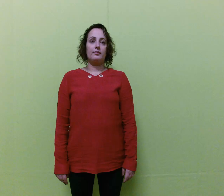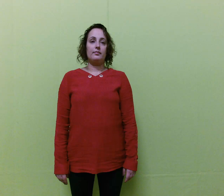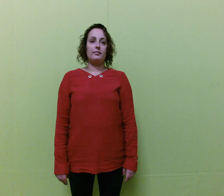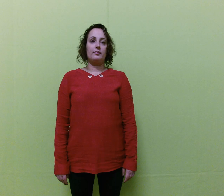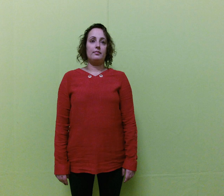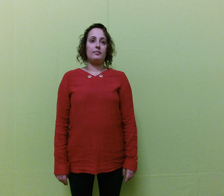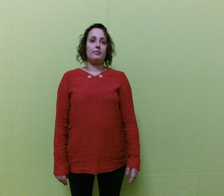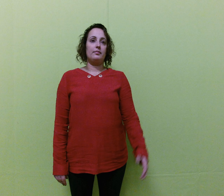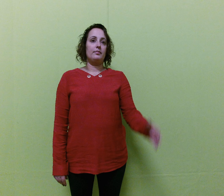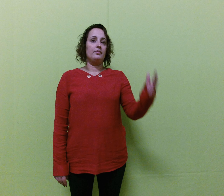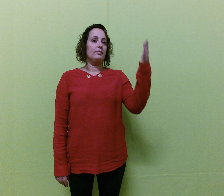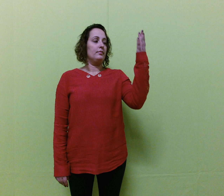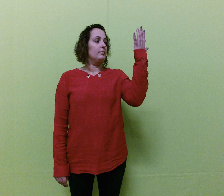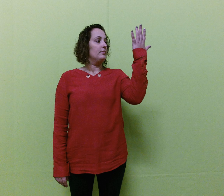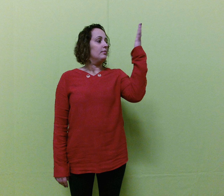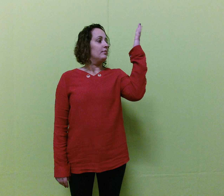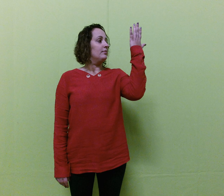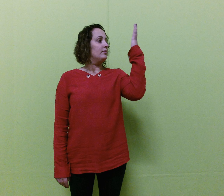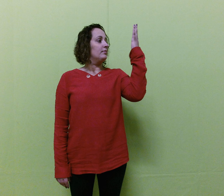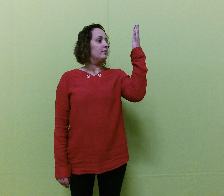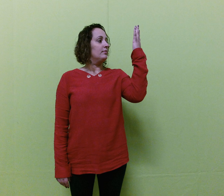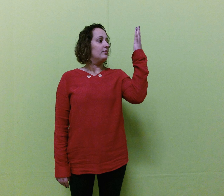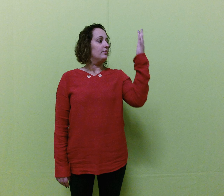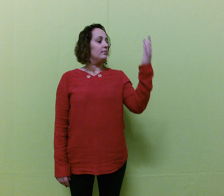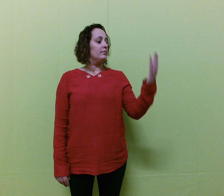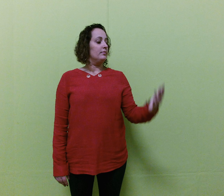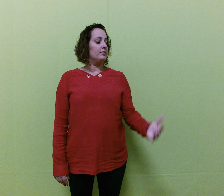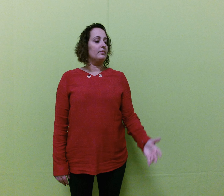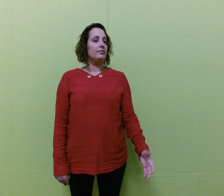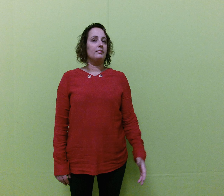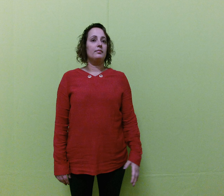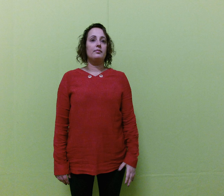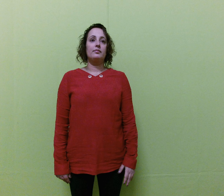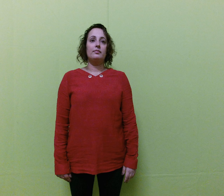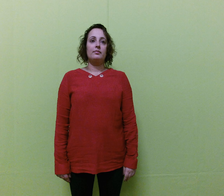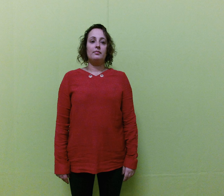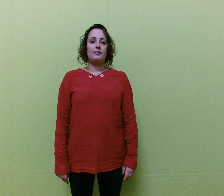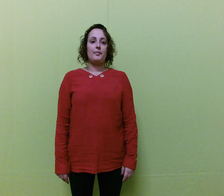espelho